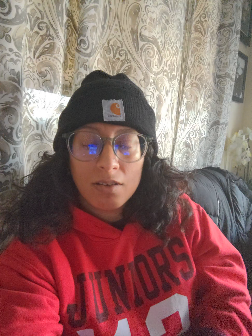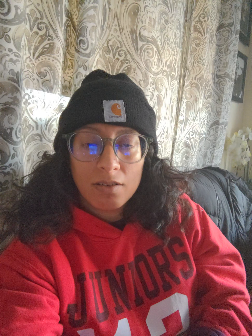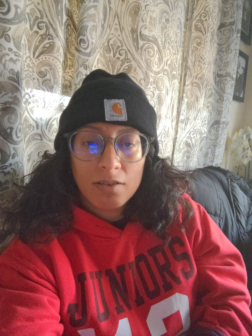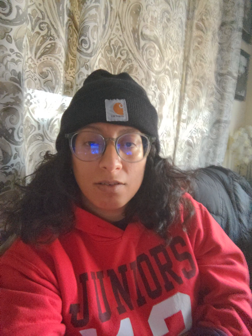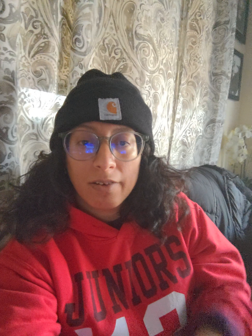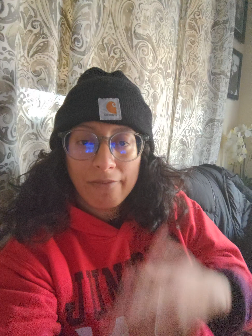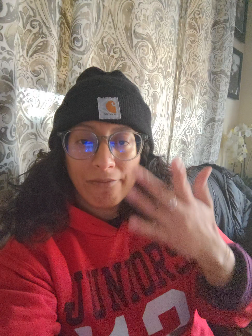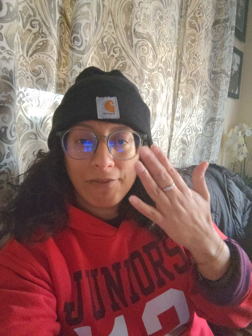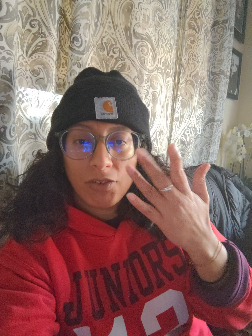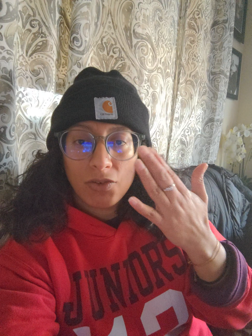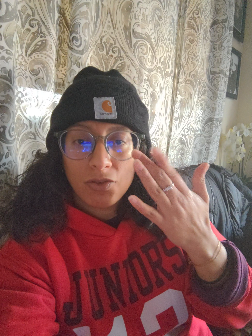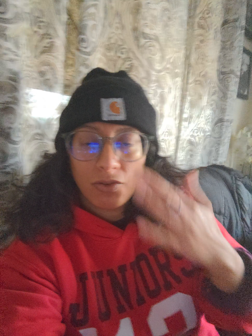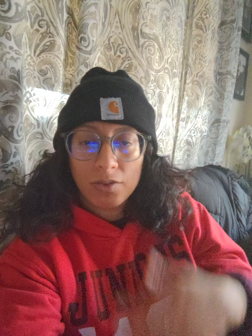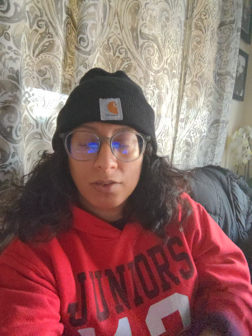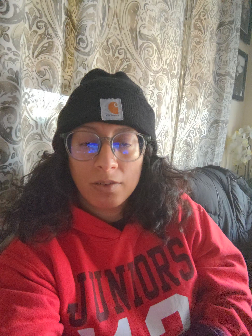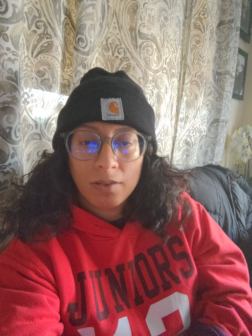finger